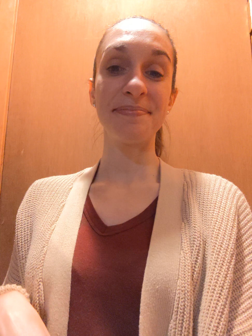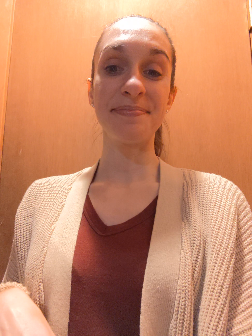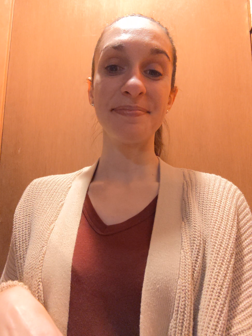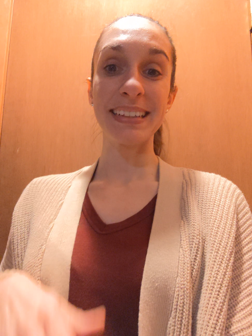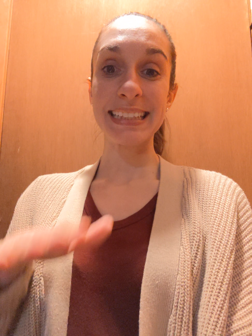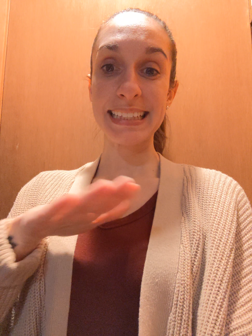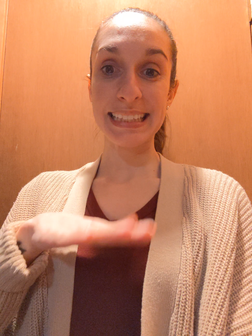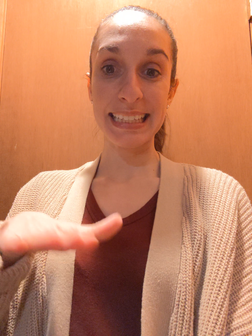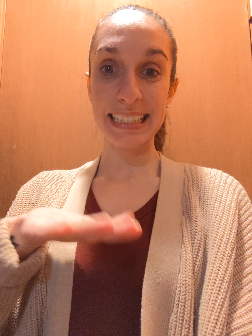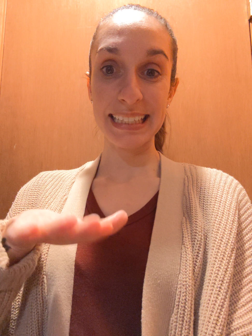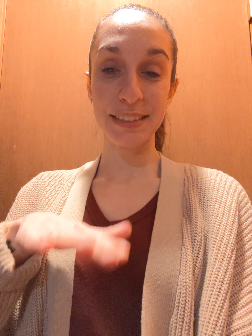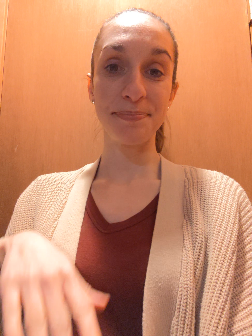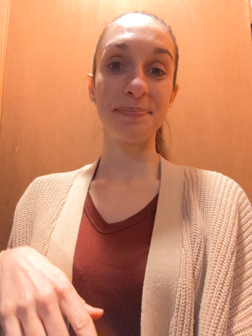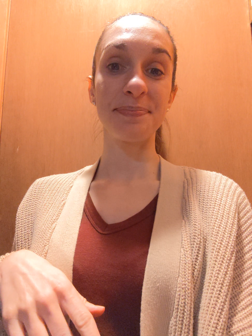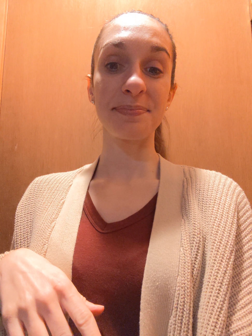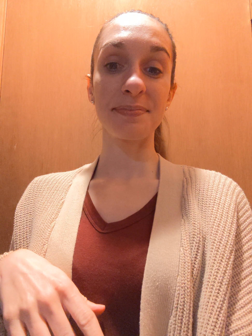clean